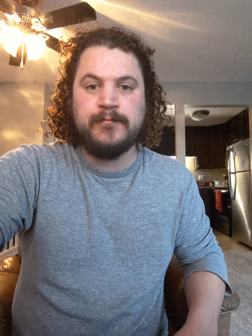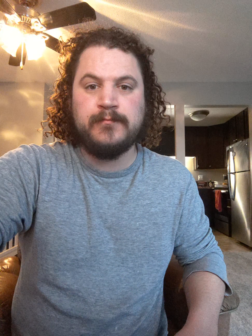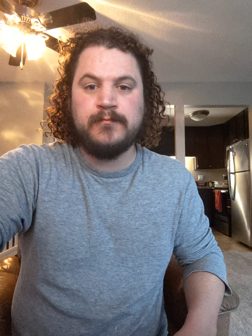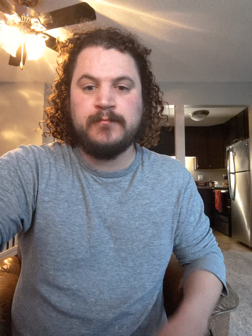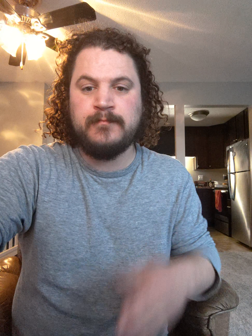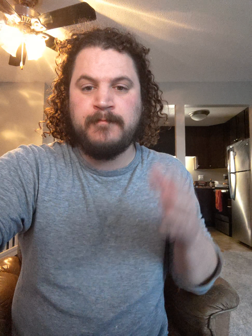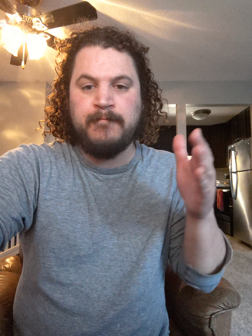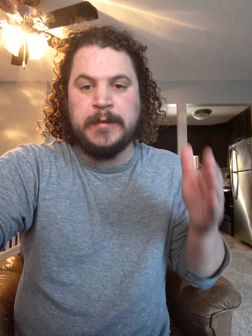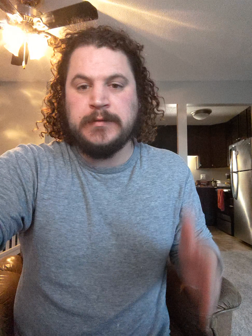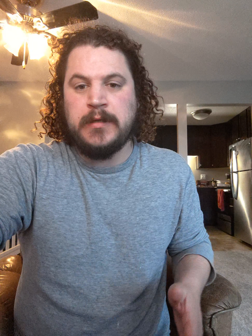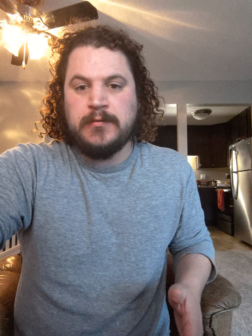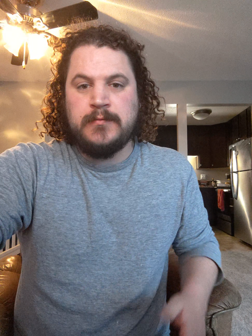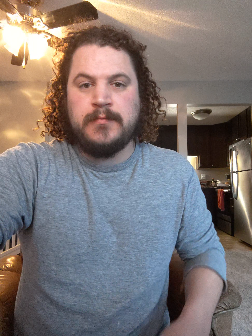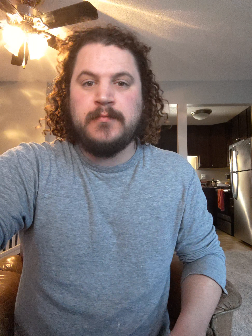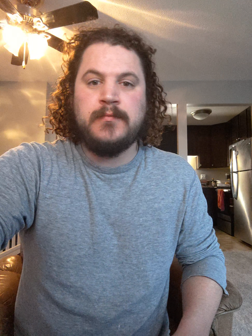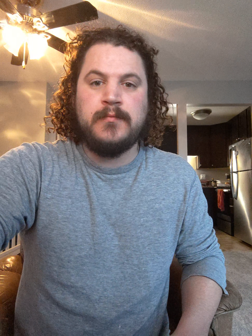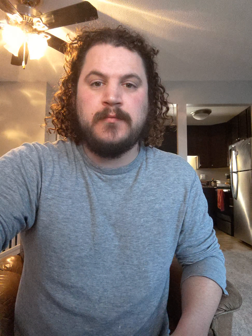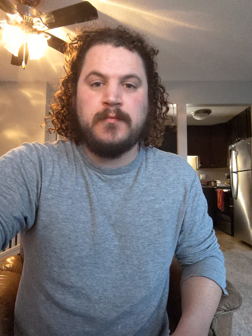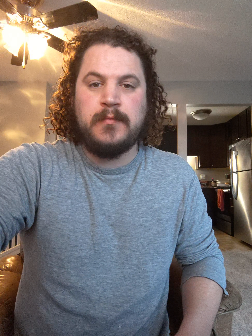beside